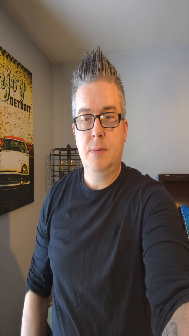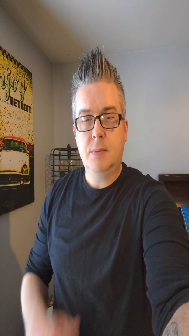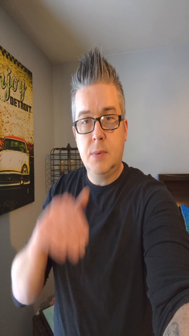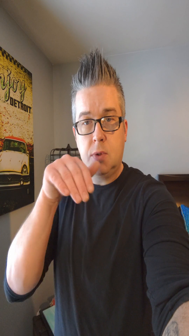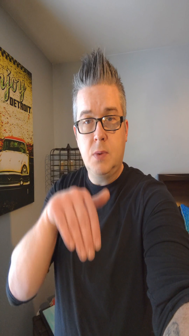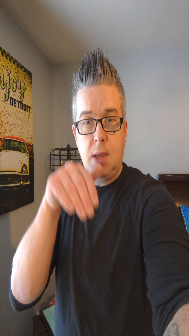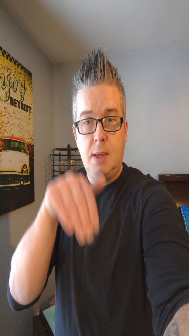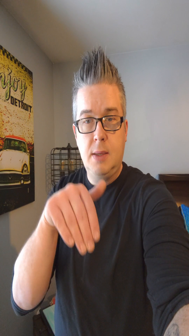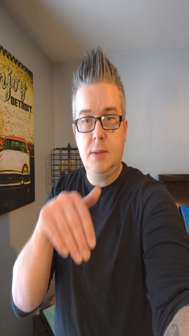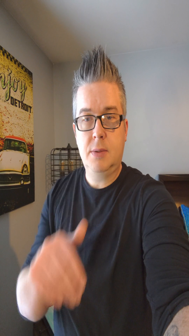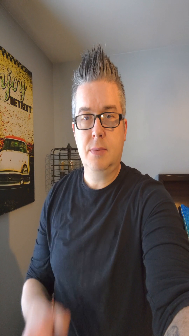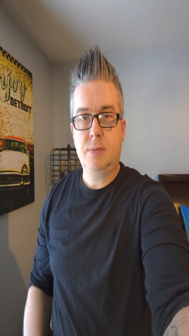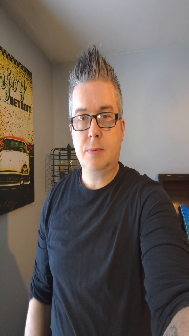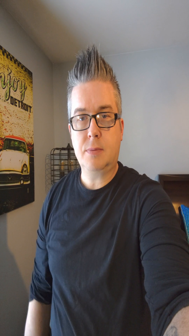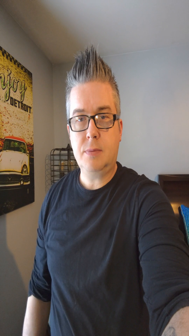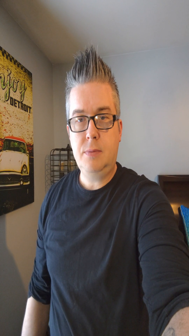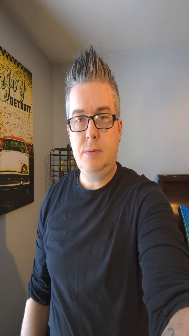night